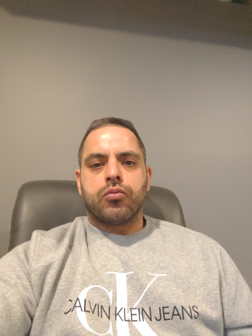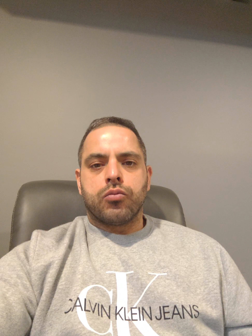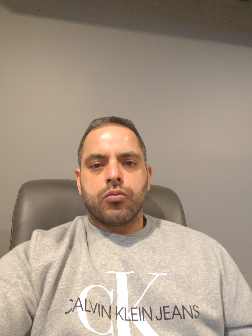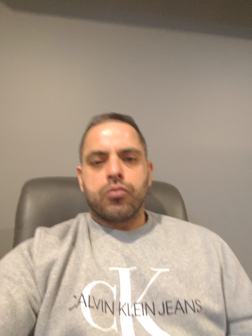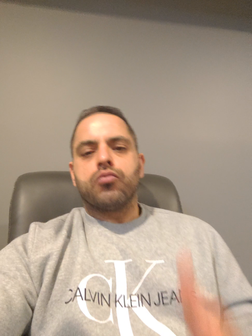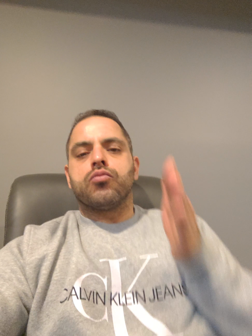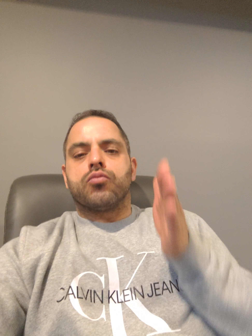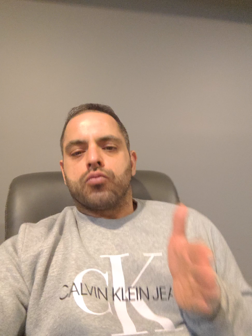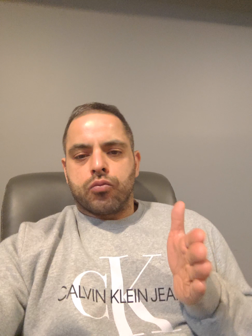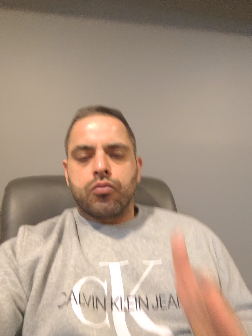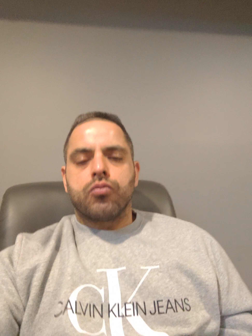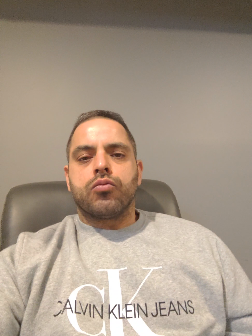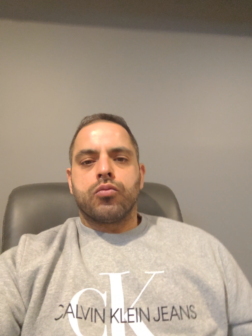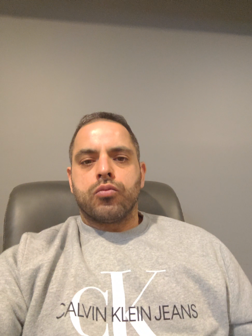beside